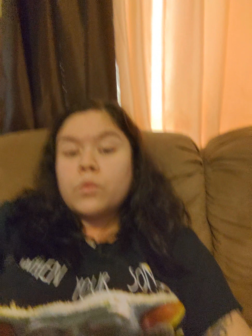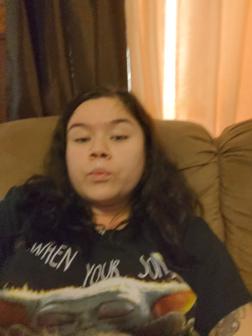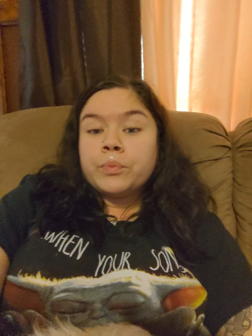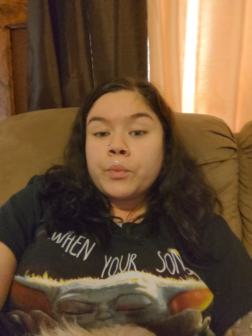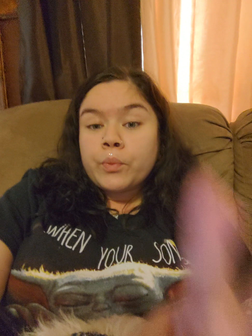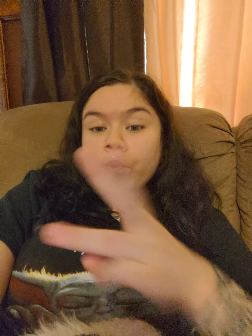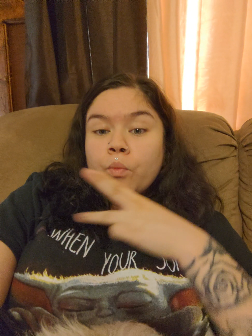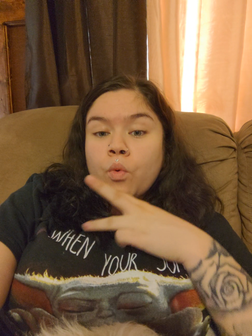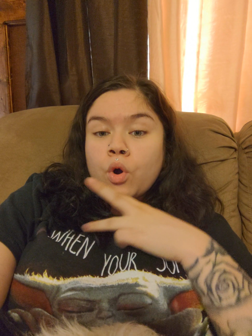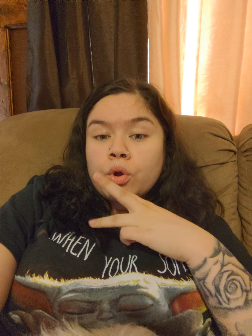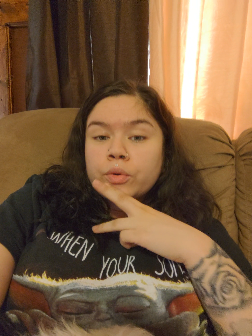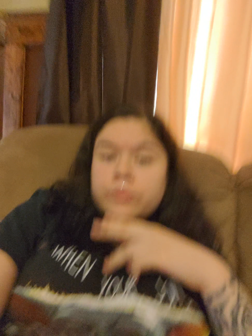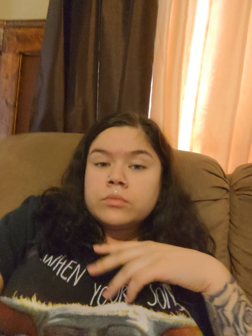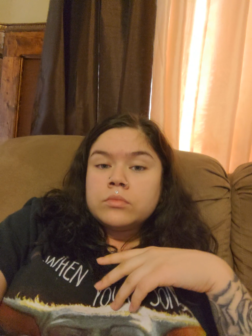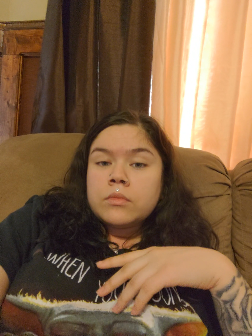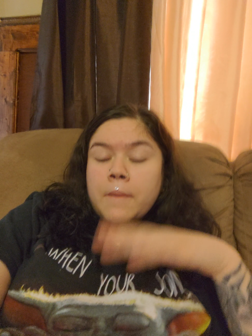water